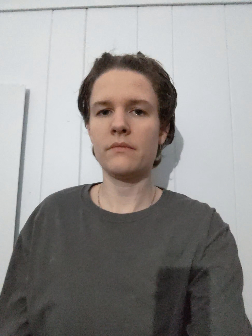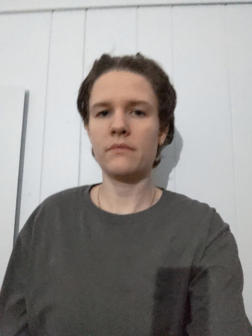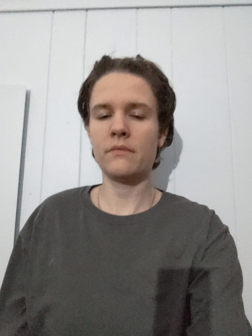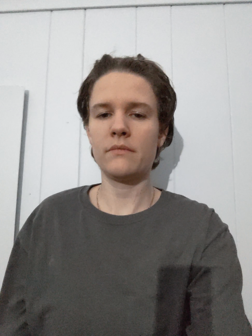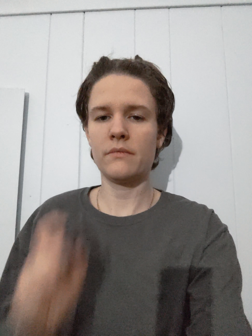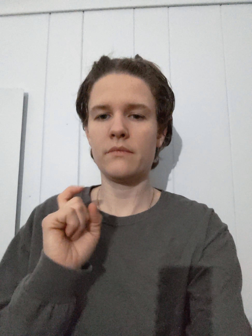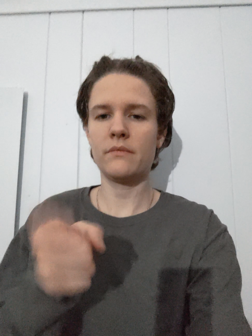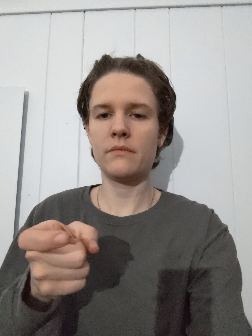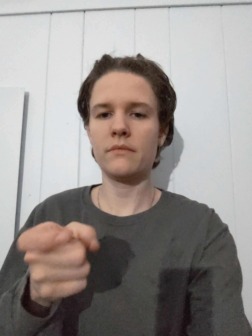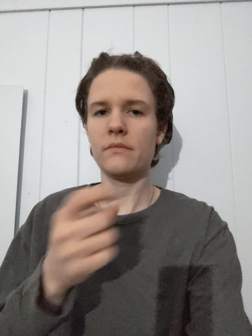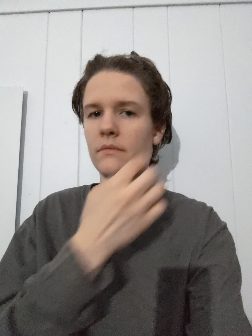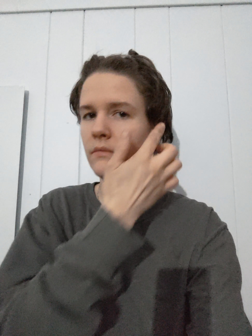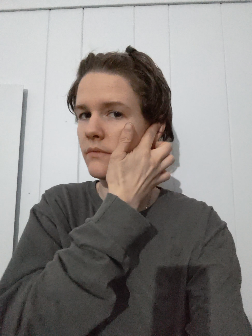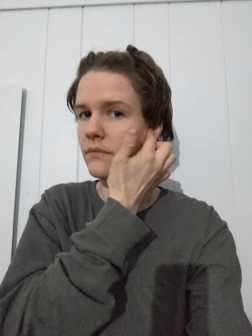gift